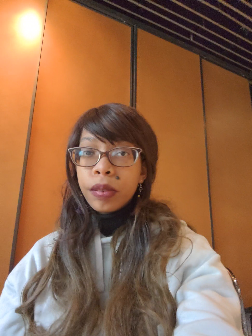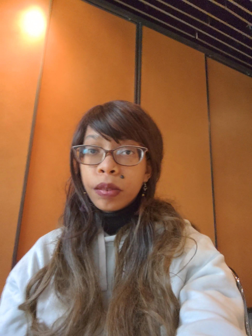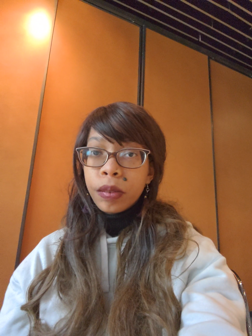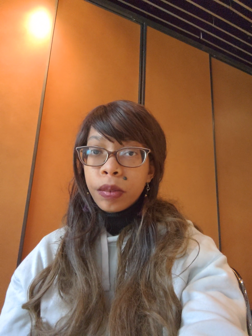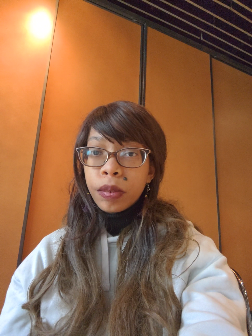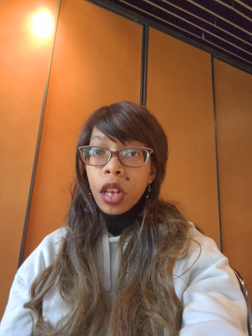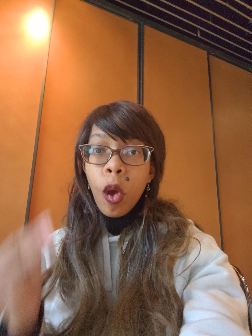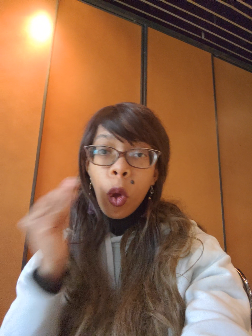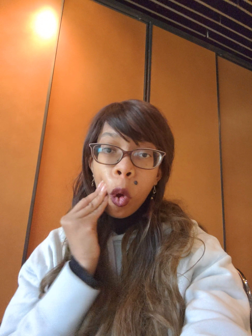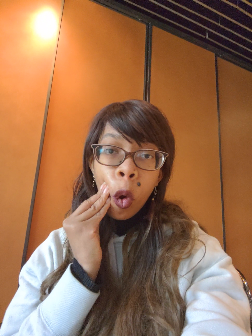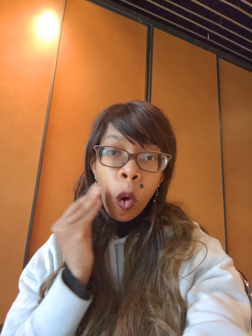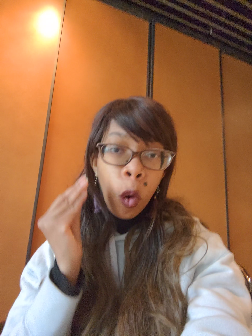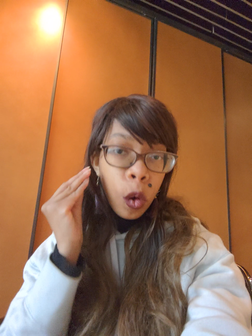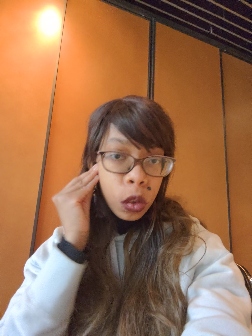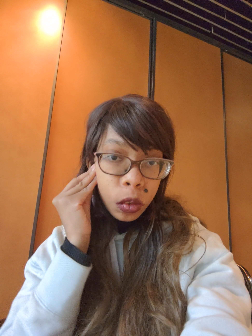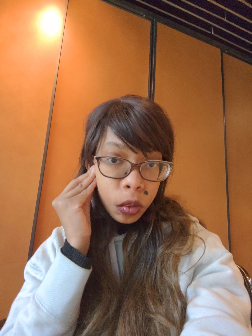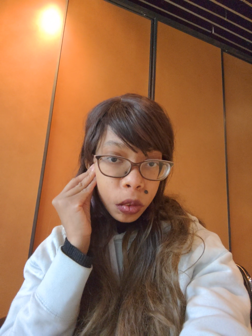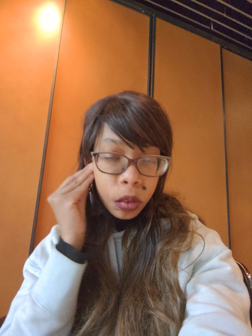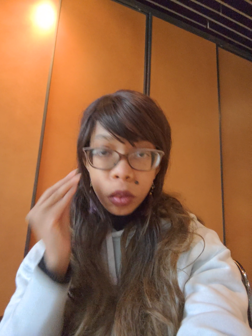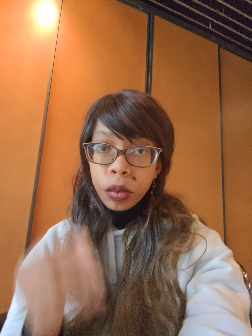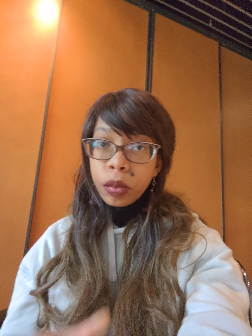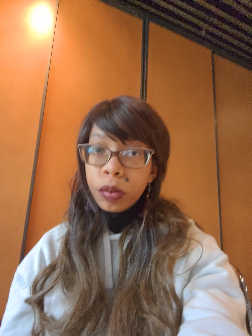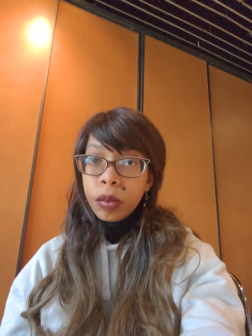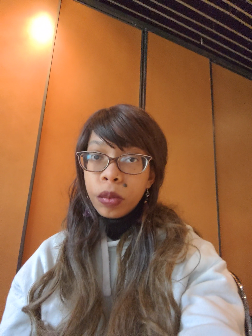home